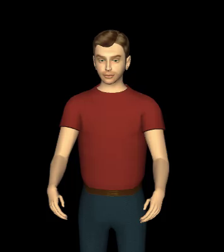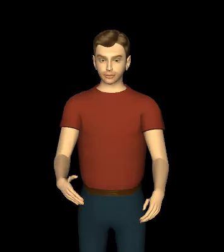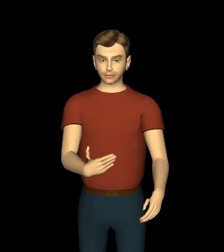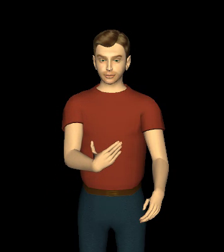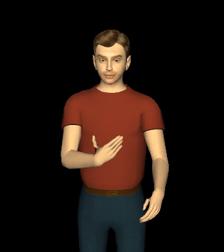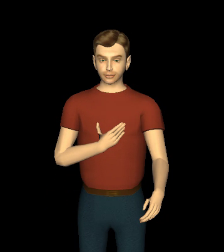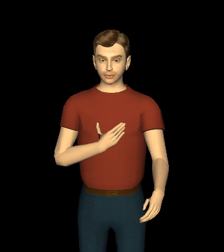لي